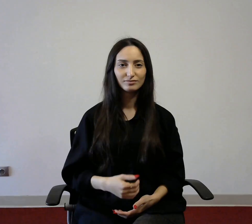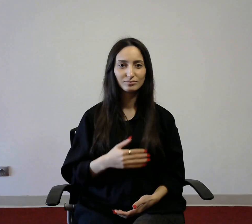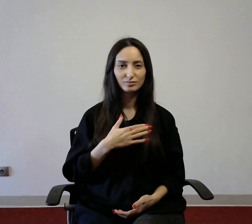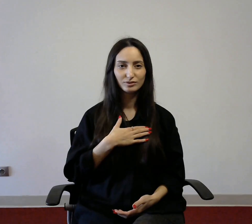mən